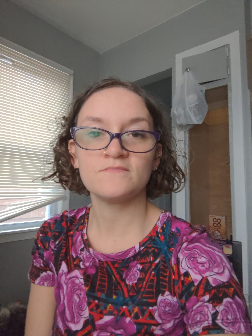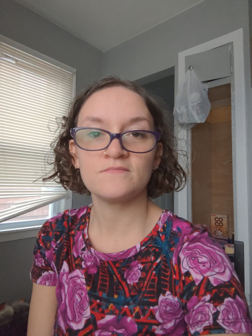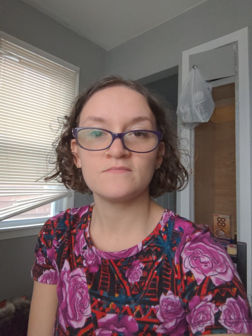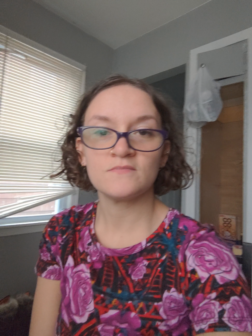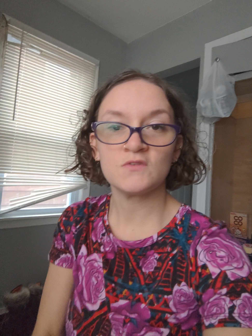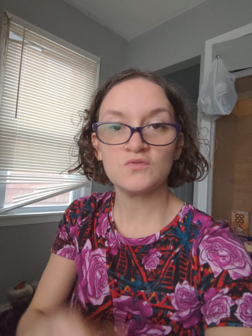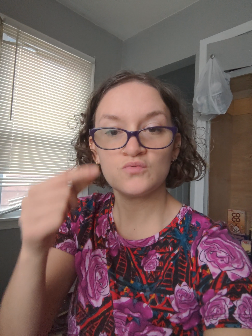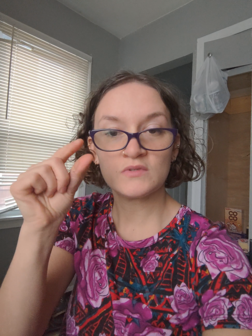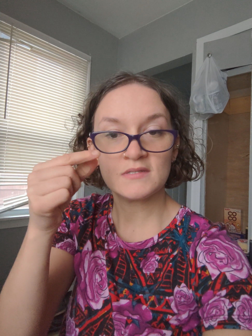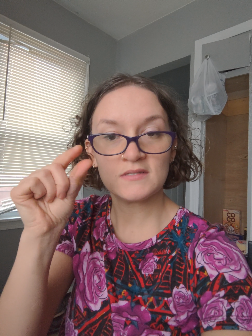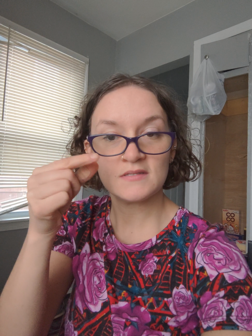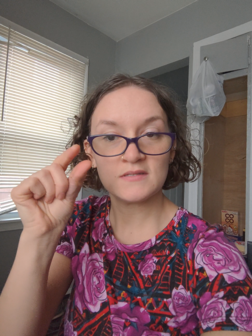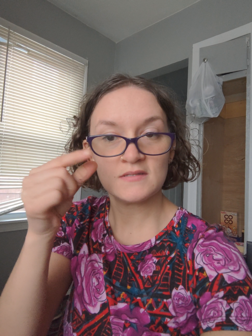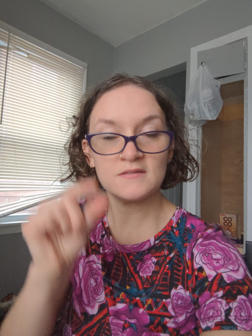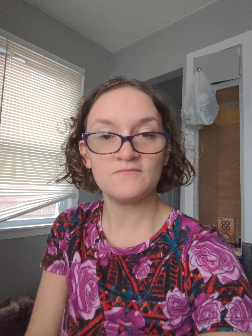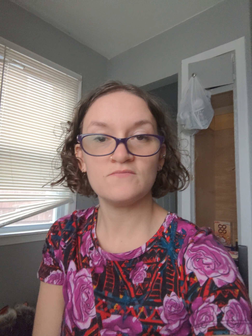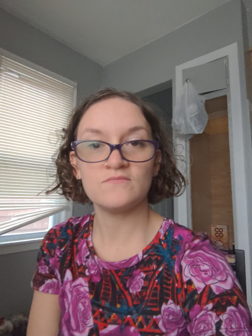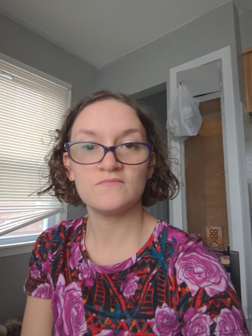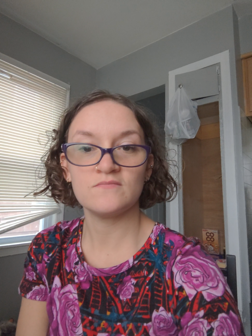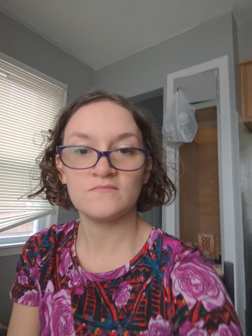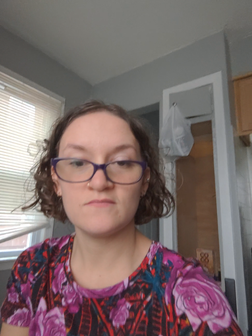green